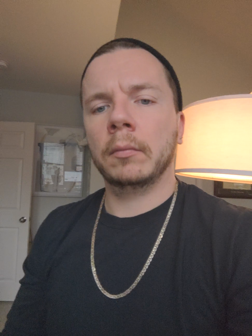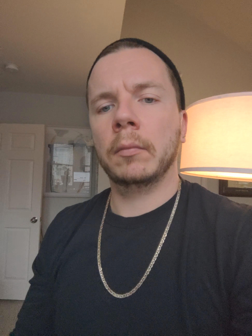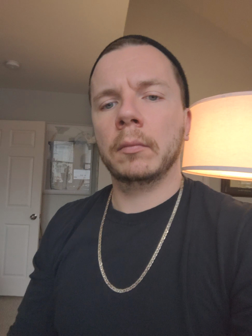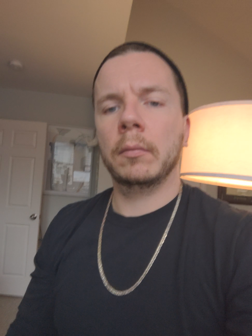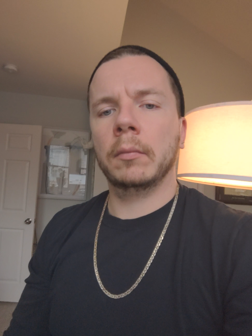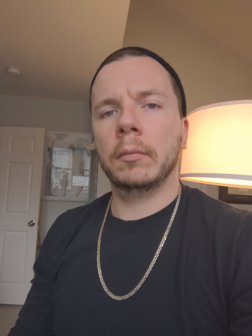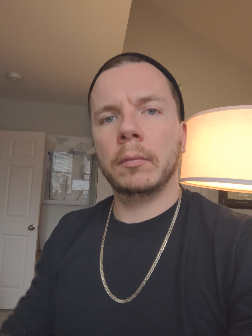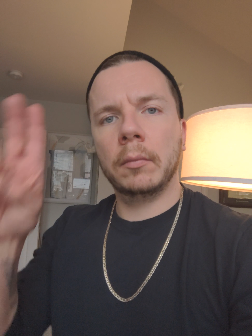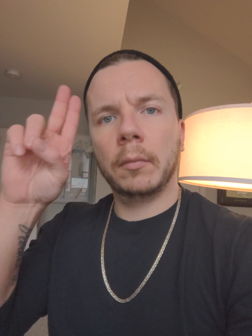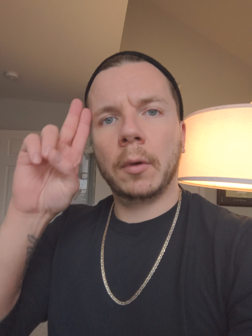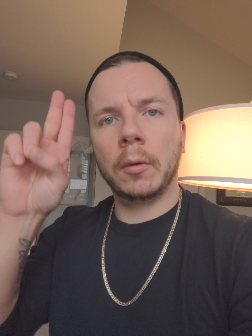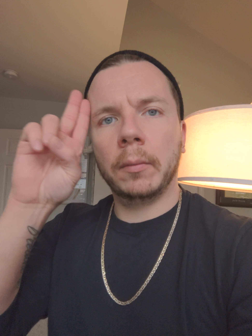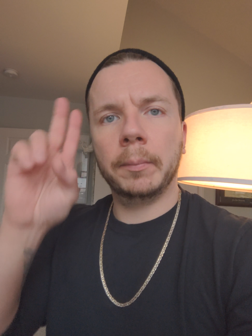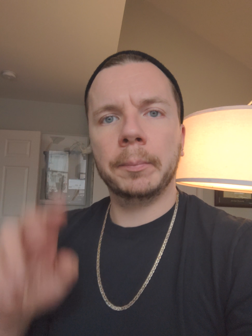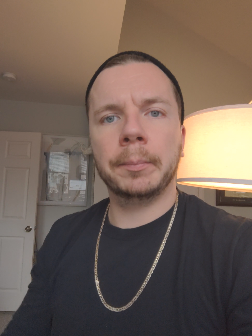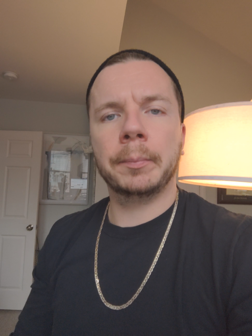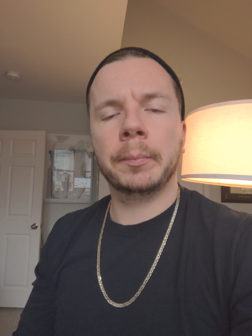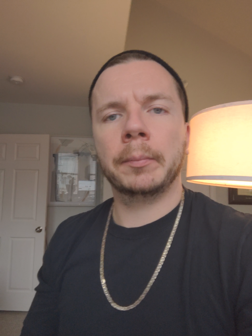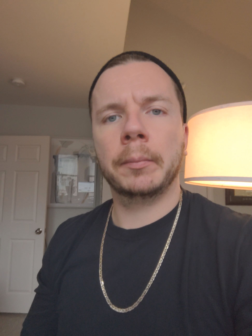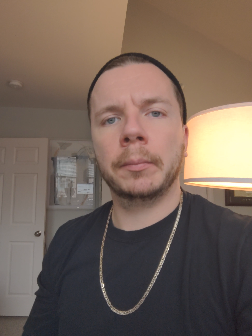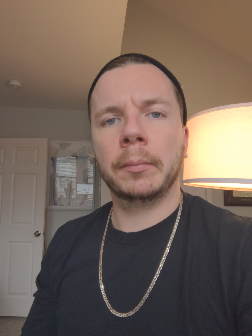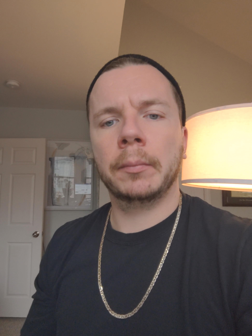uncle